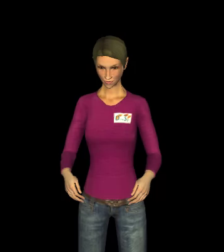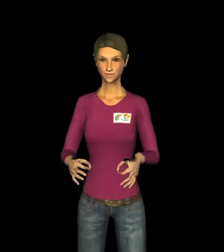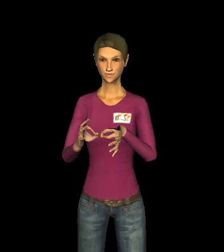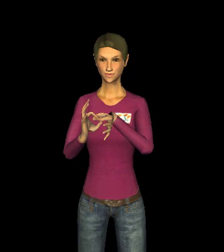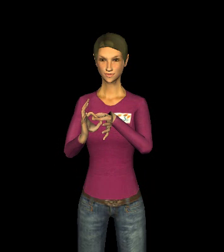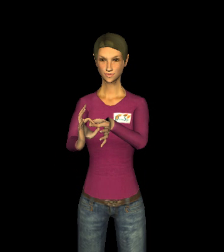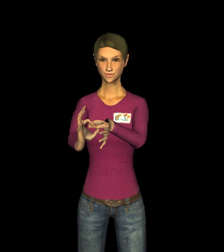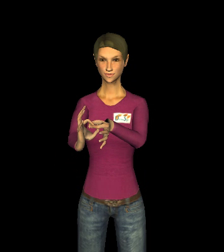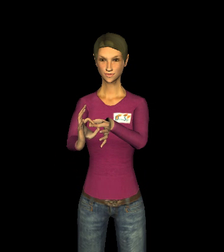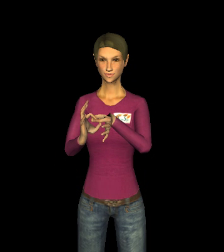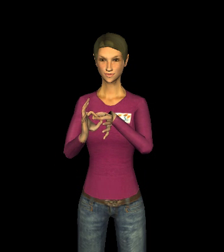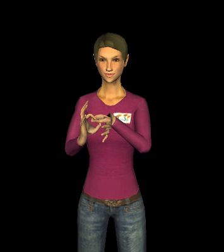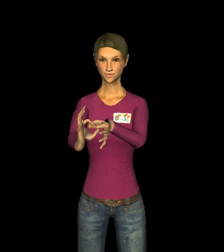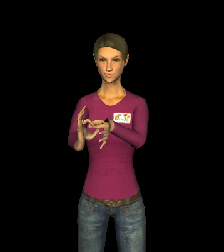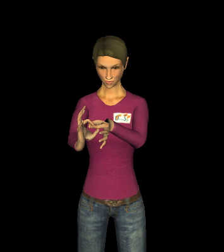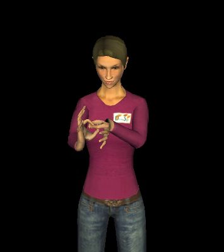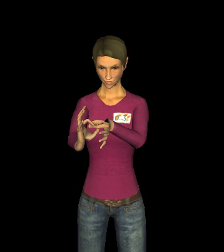علاقة